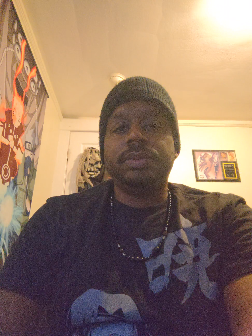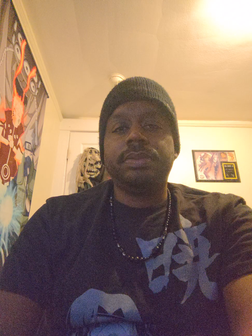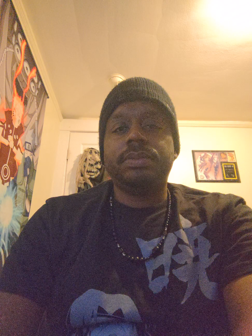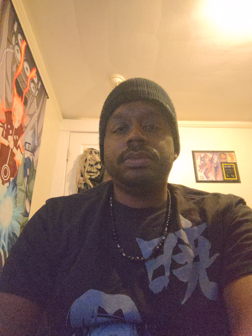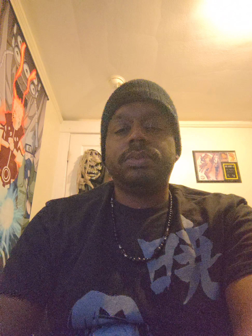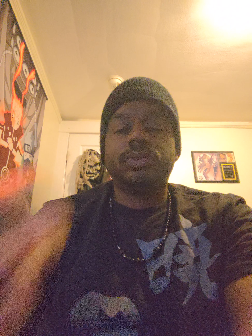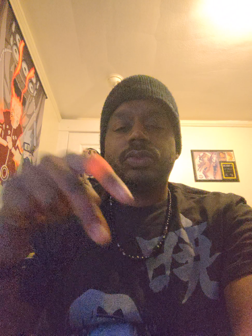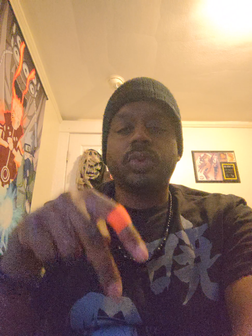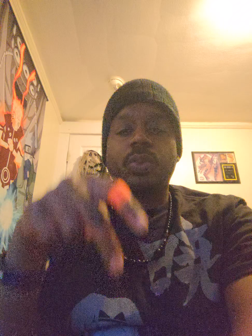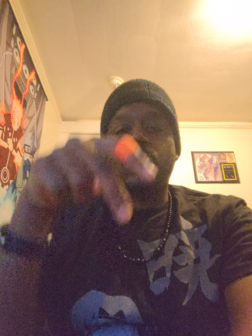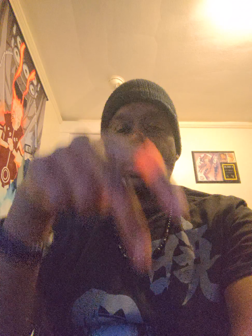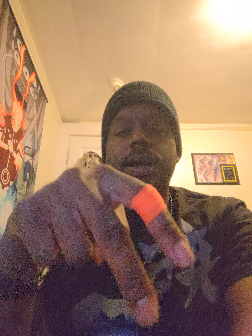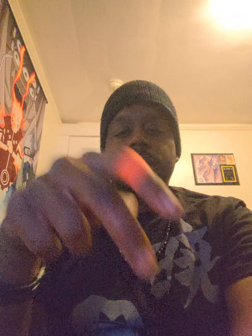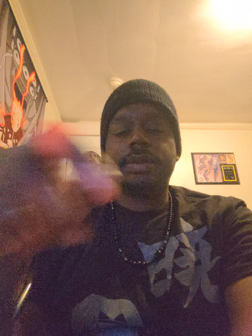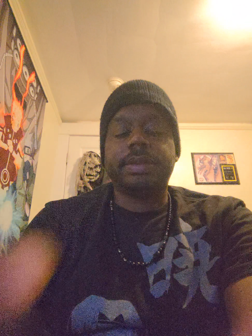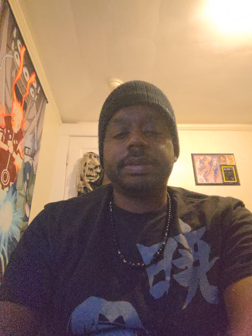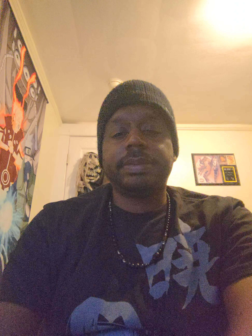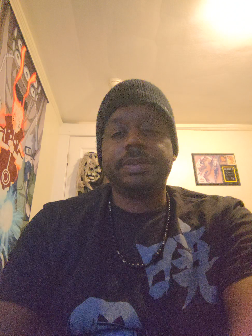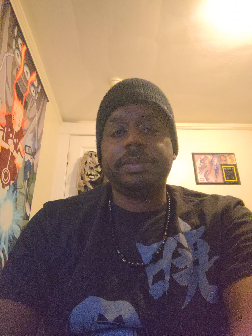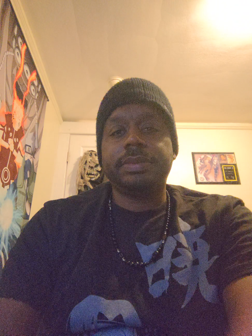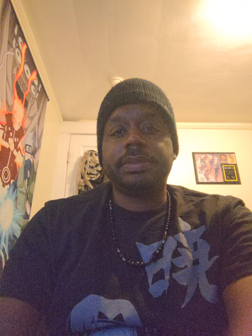ride